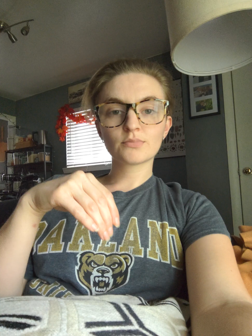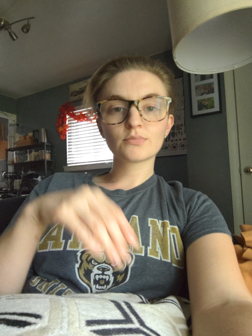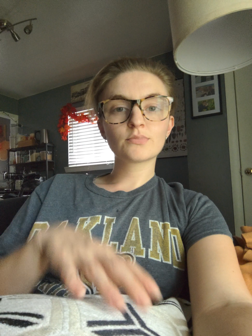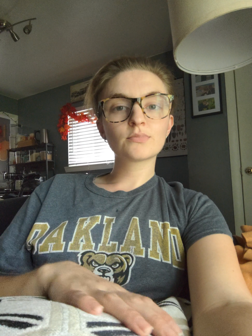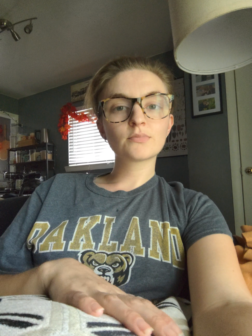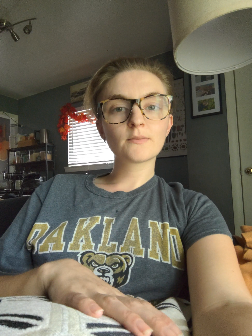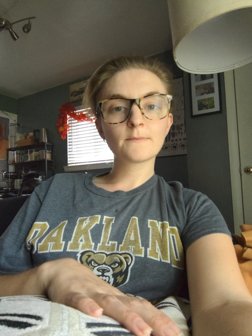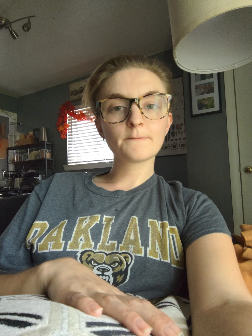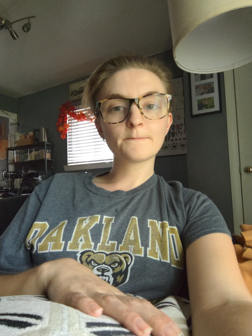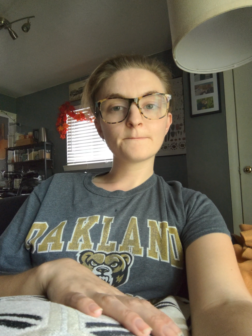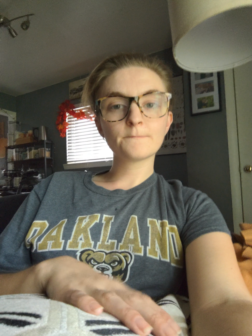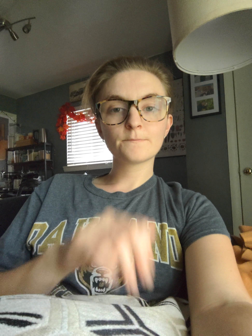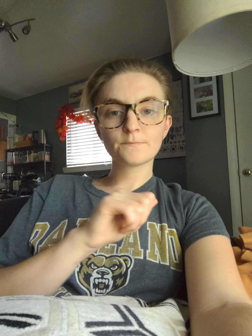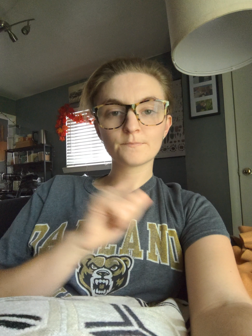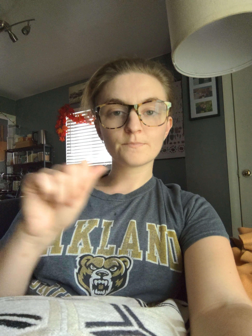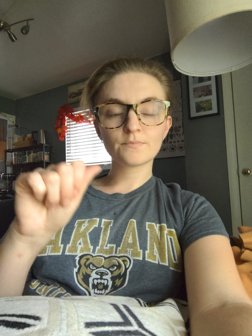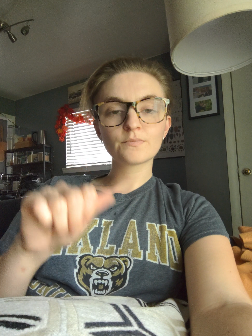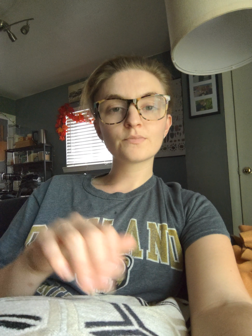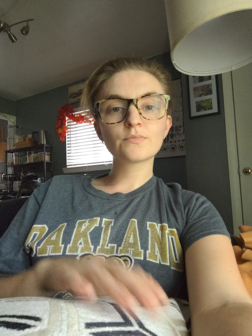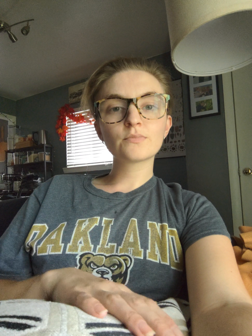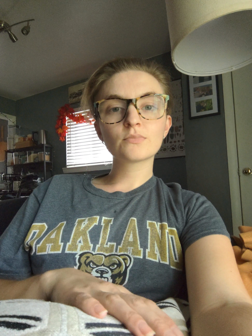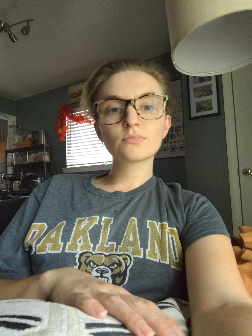a